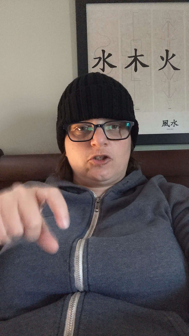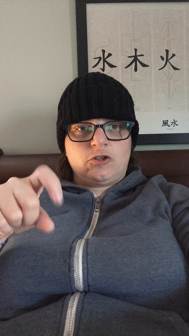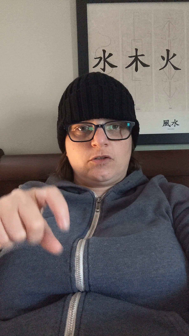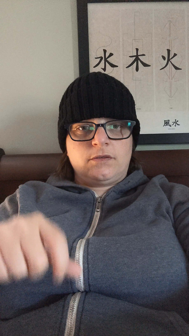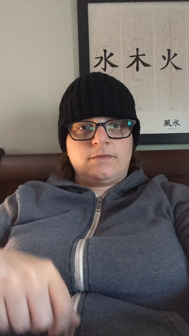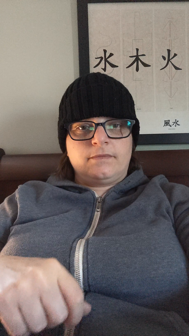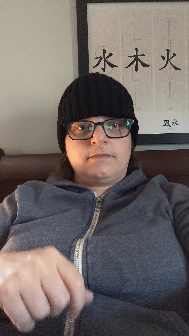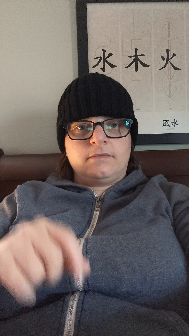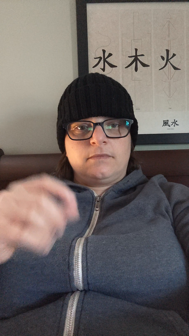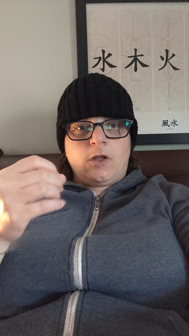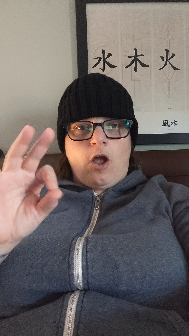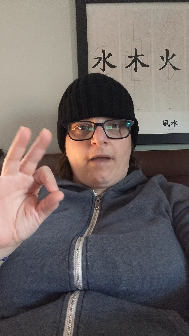of